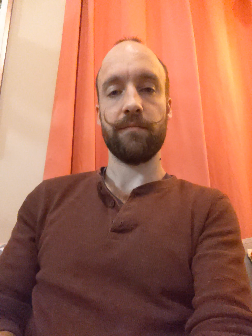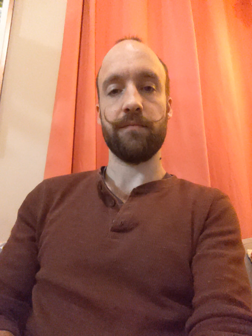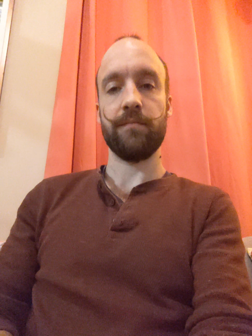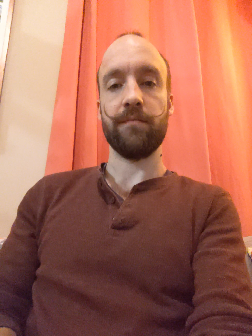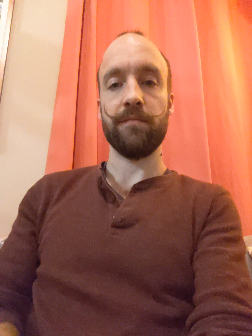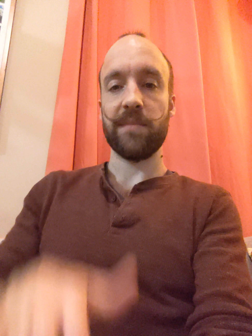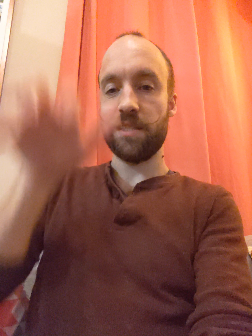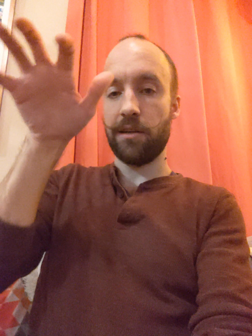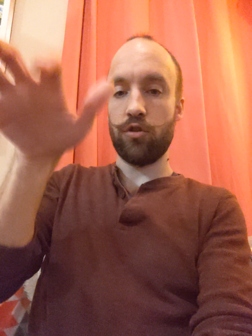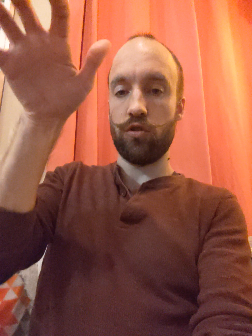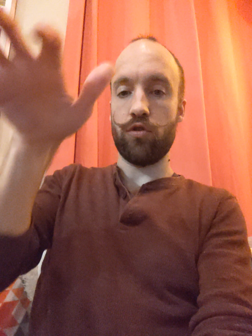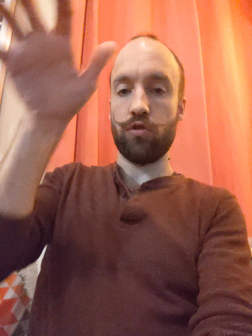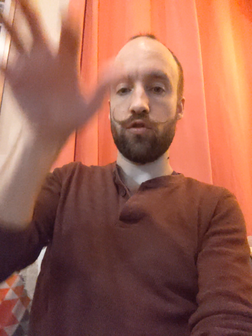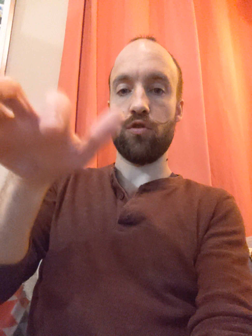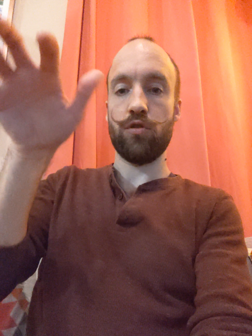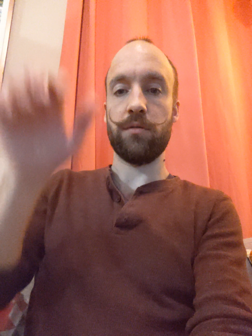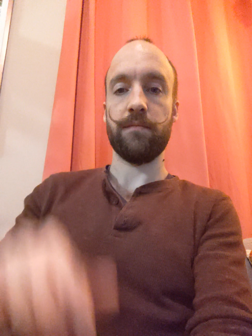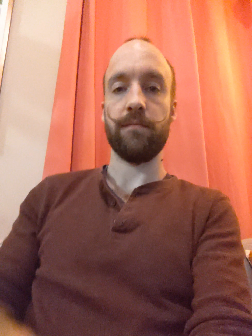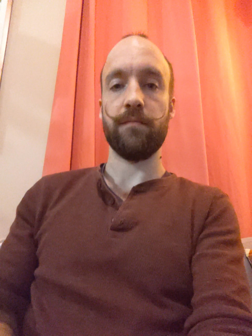alligator